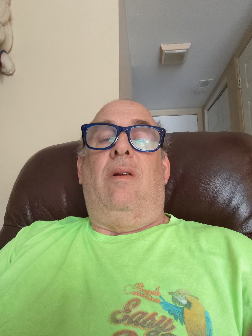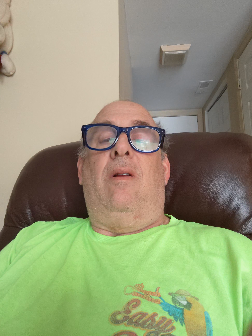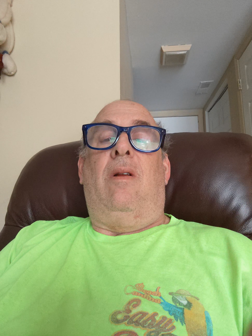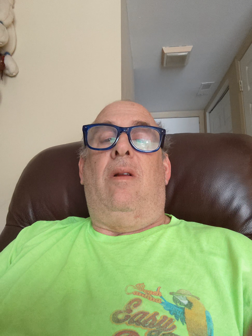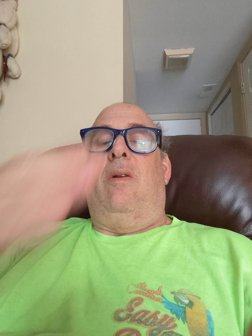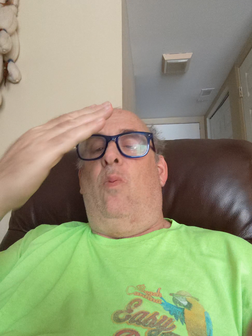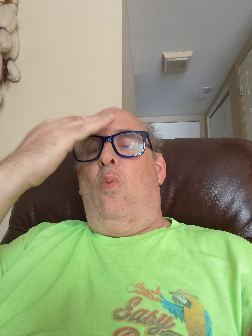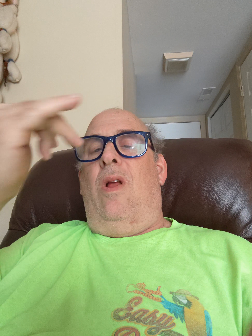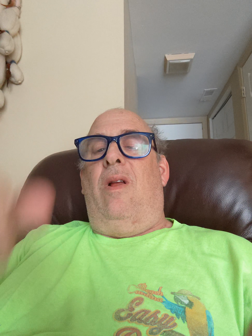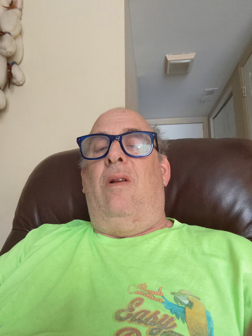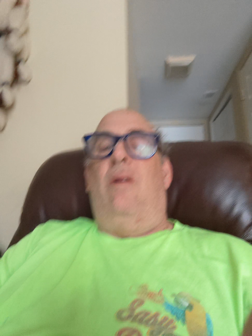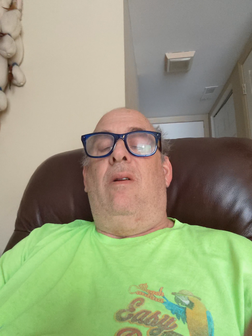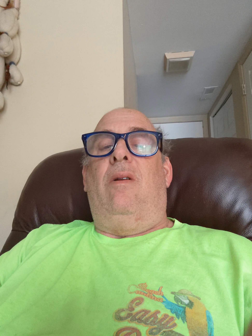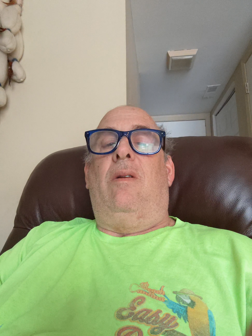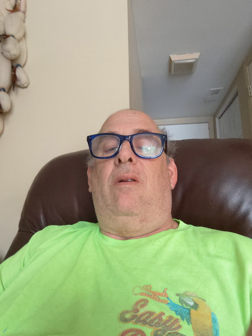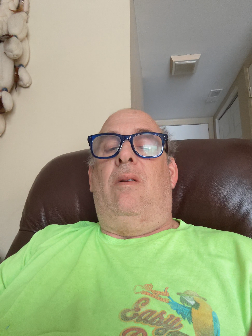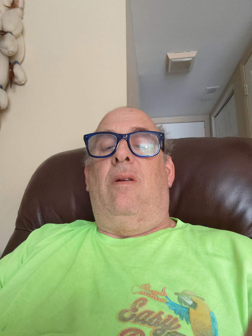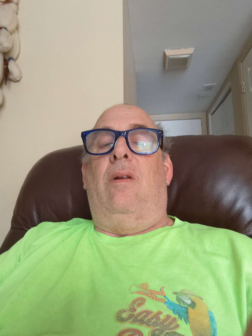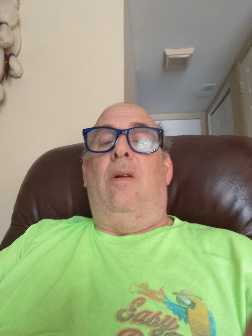why